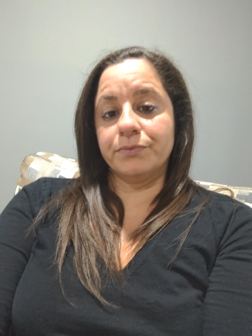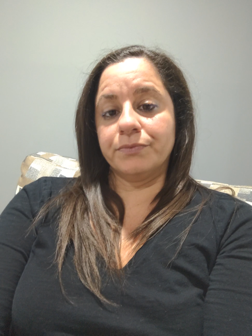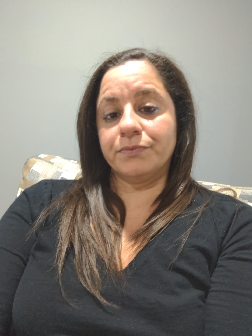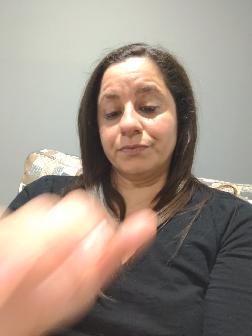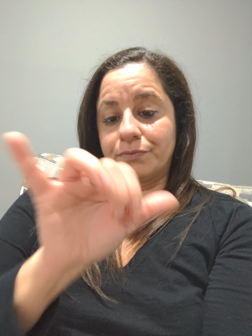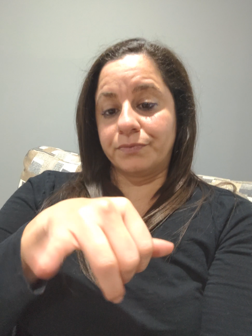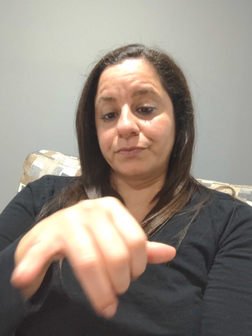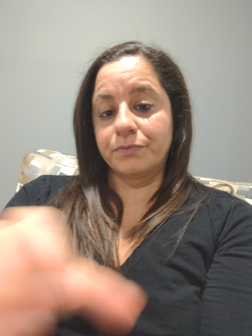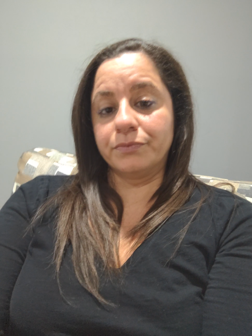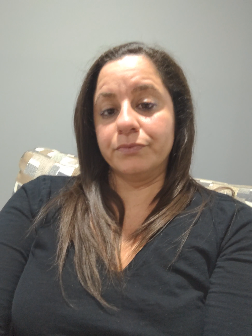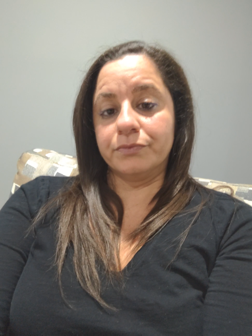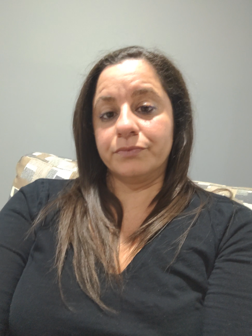that